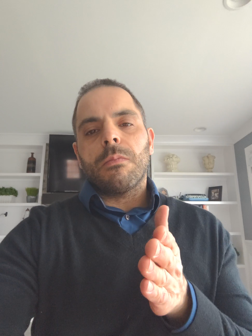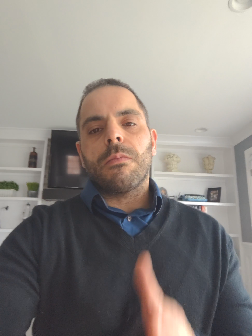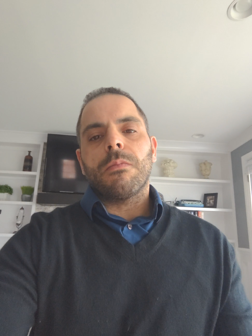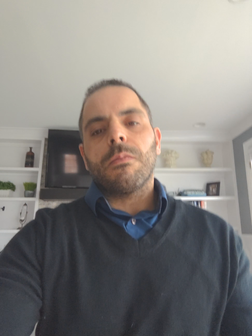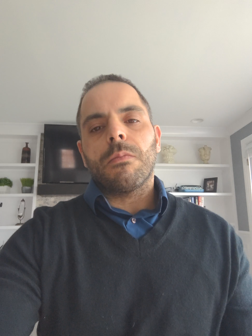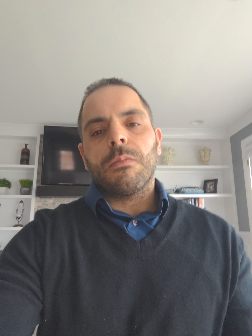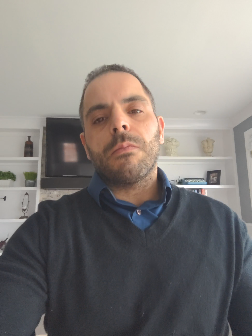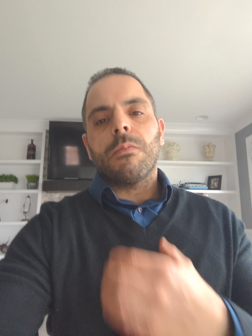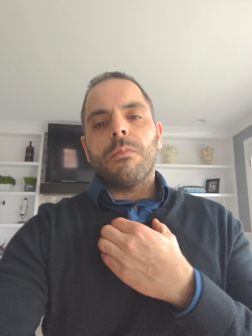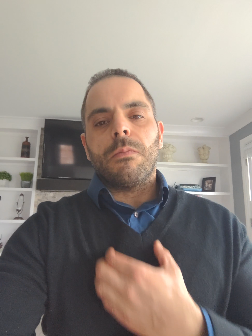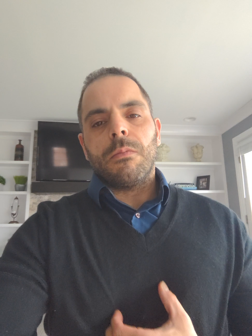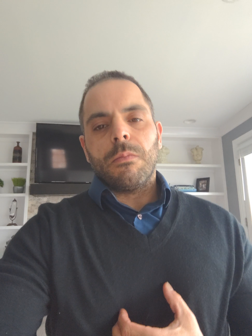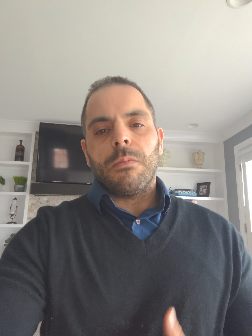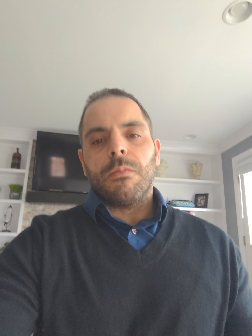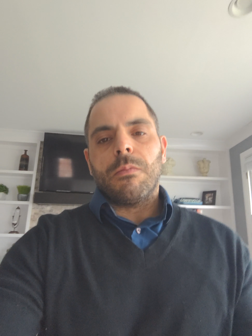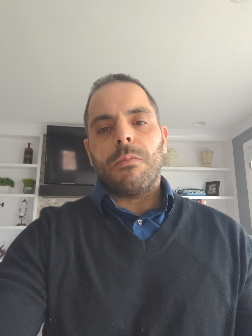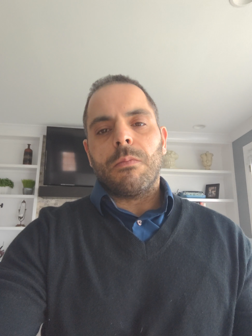hungry